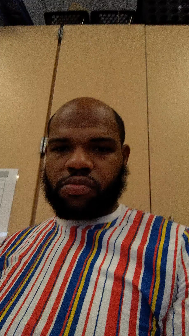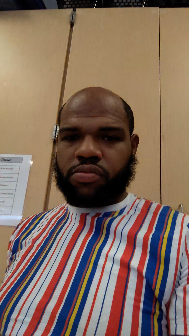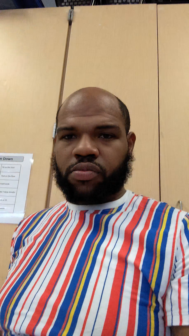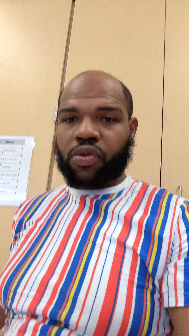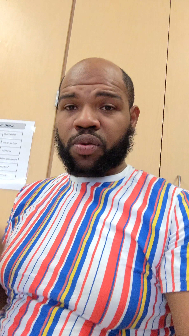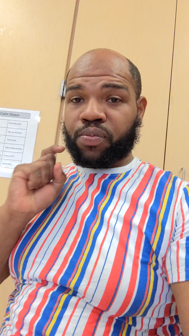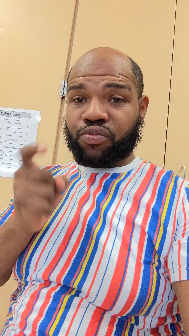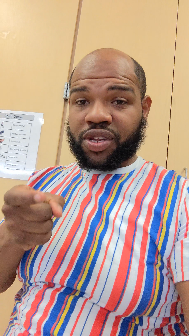present